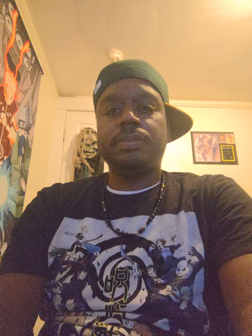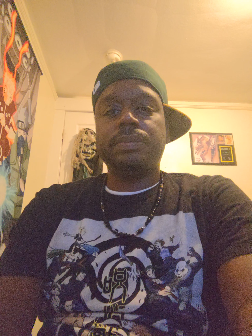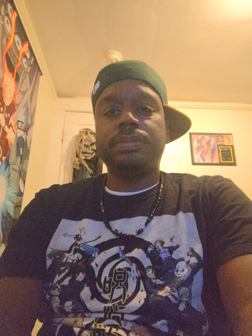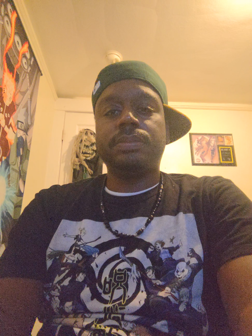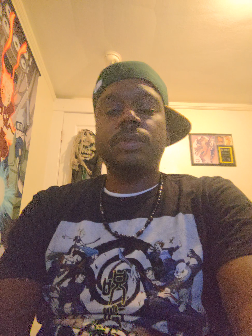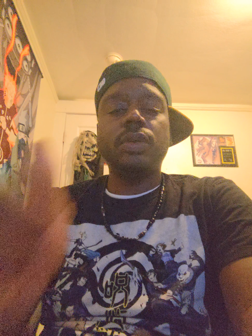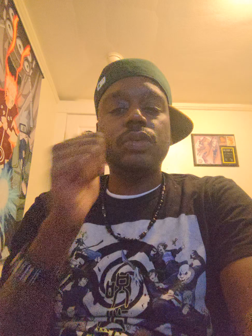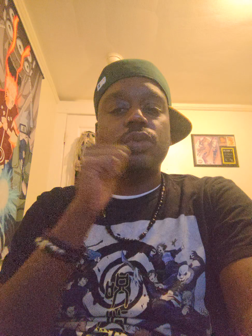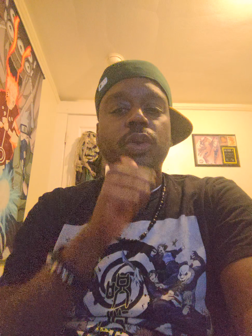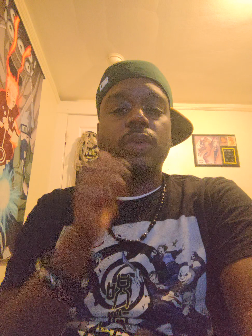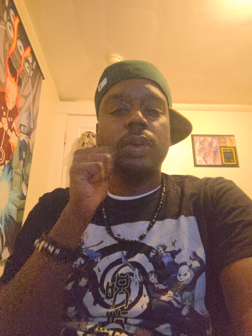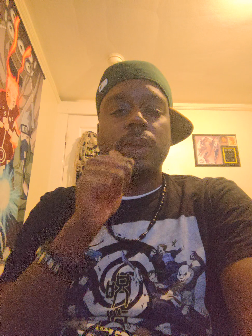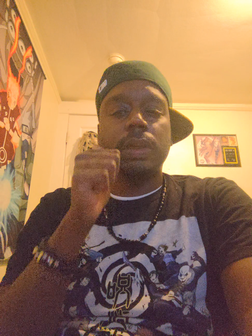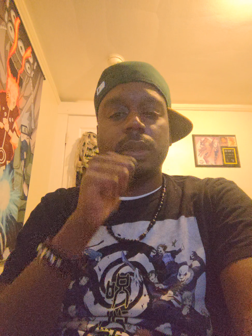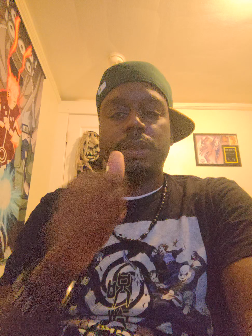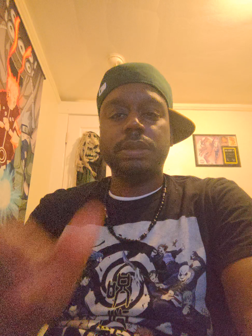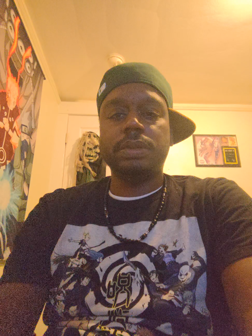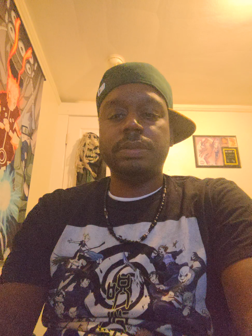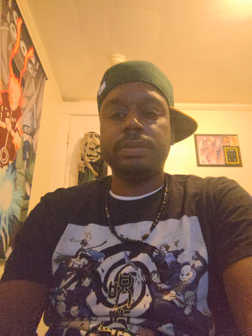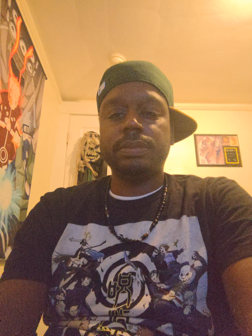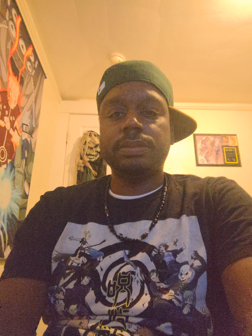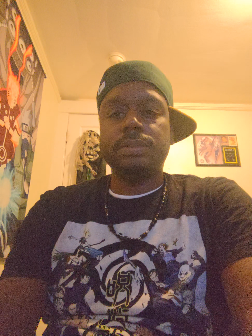girl